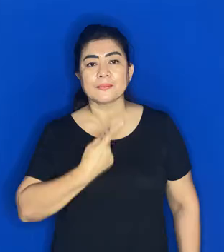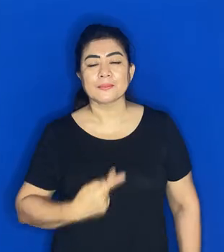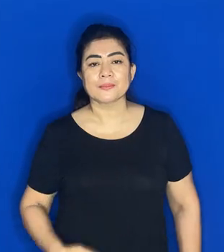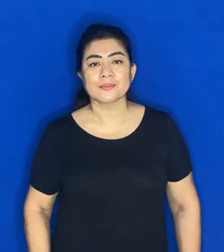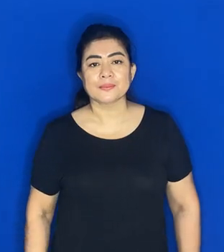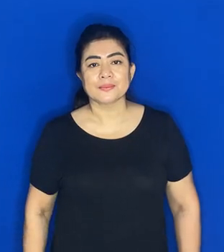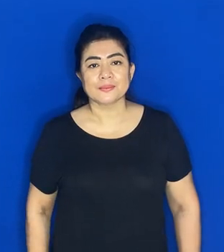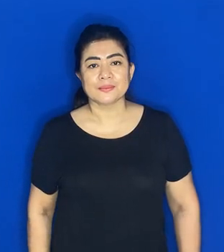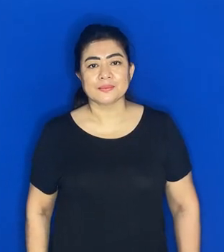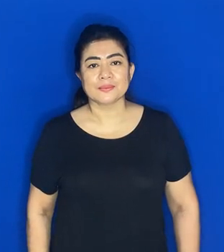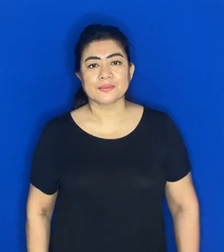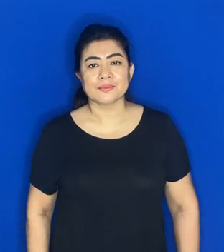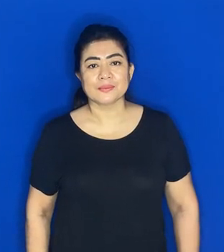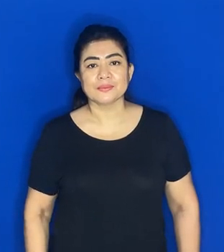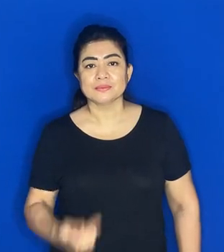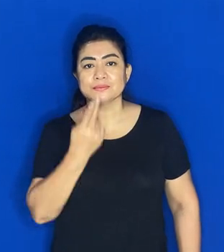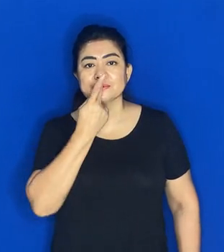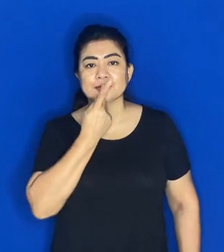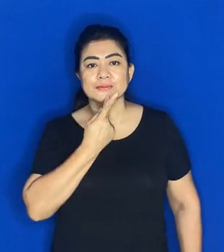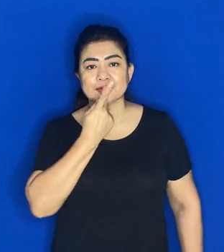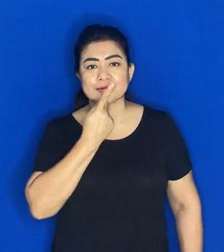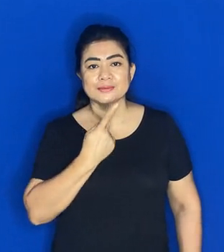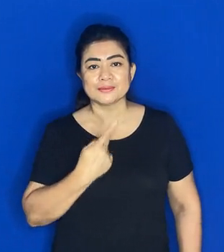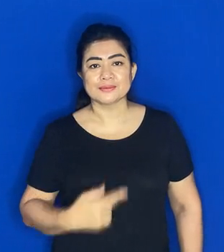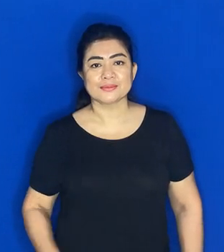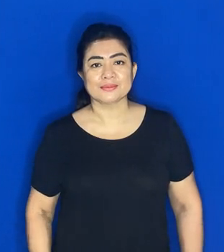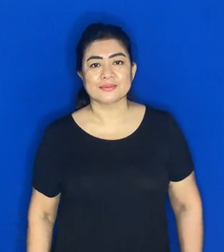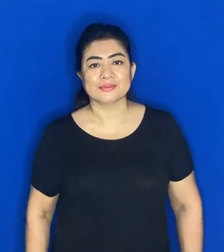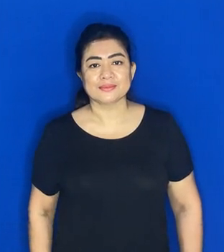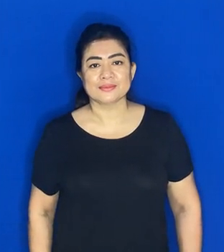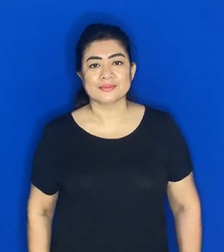pink